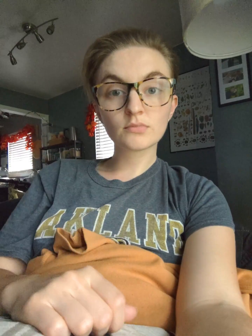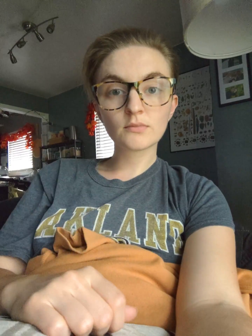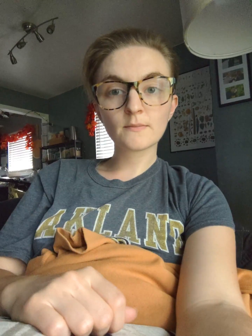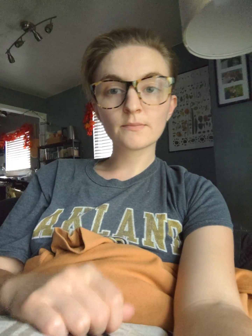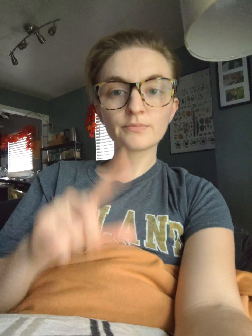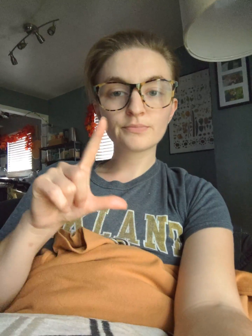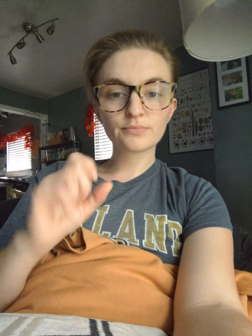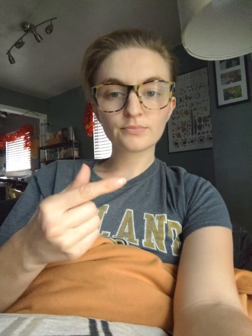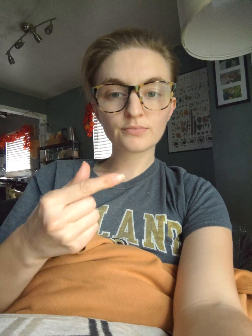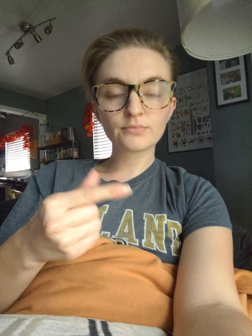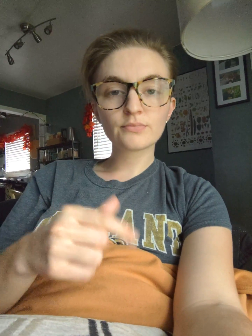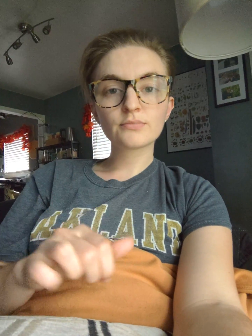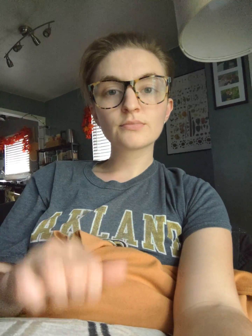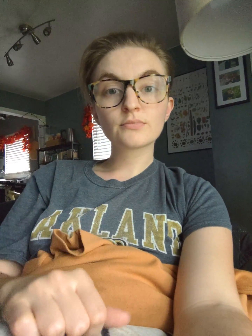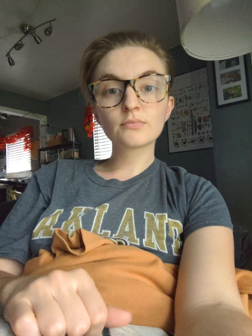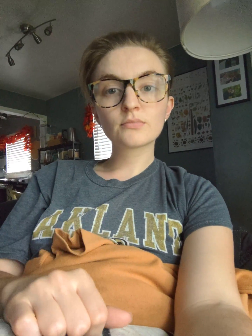leg